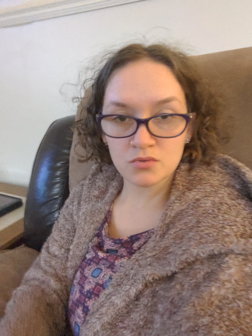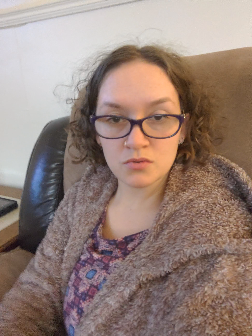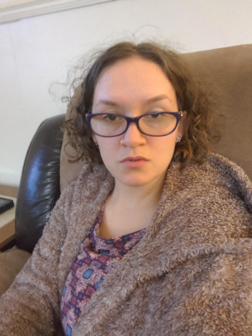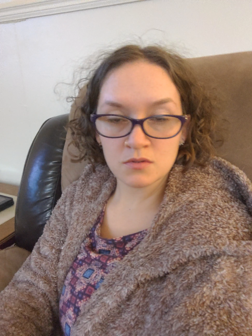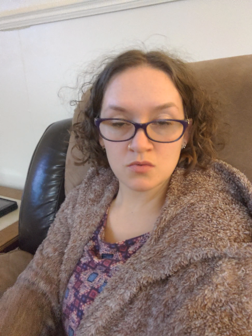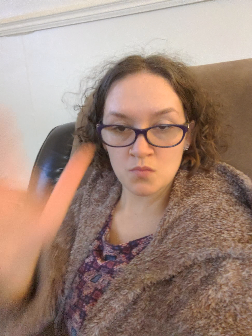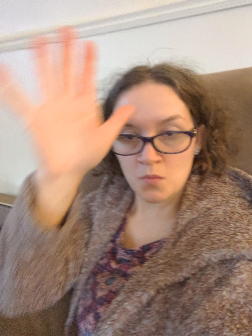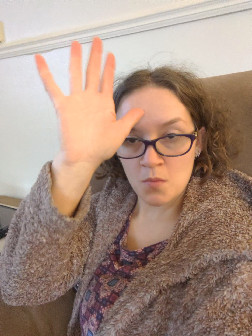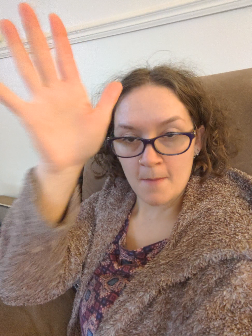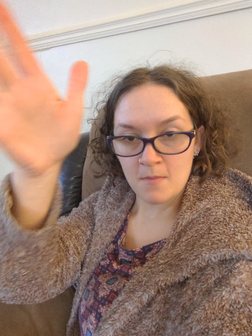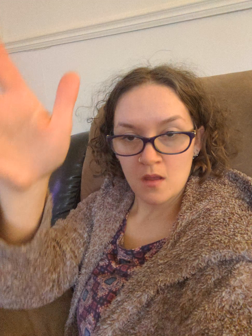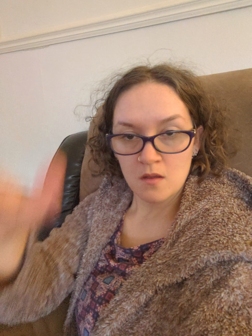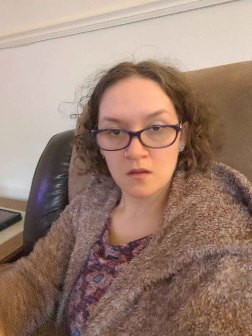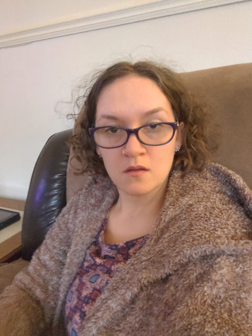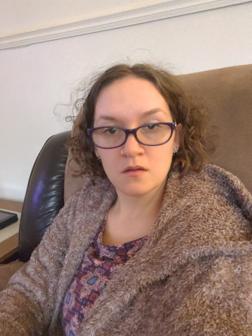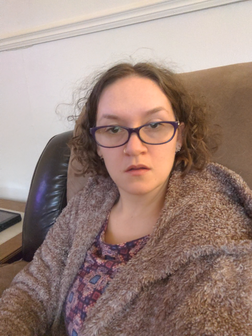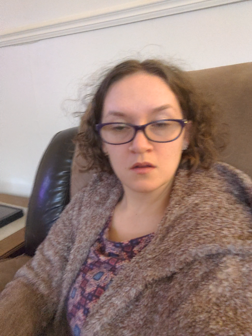grandpa